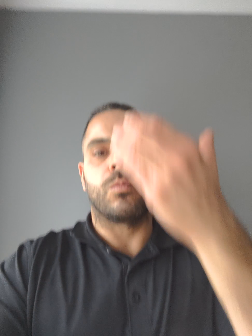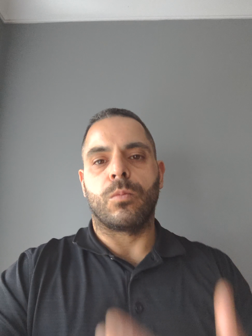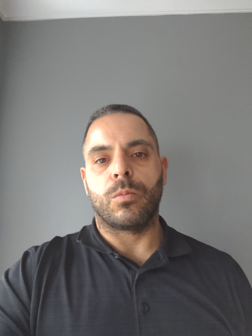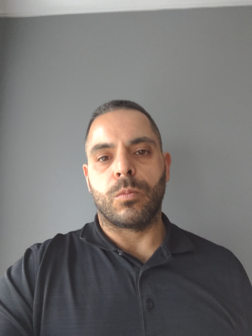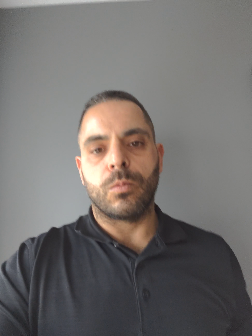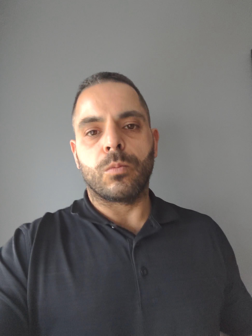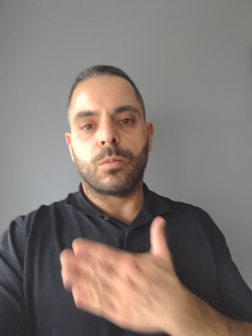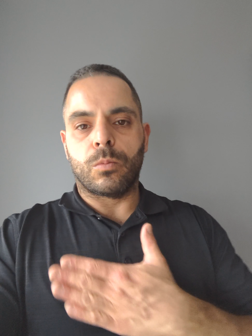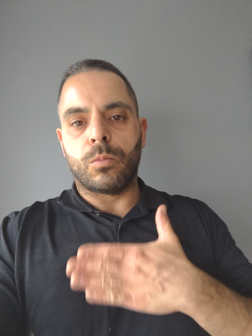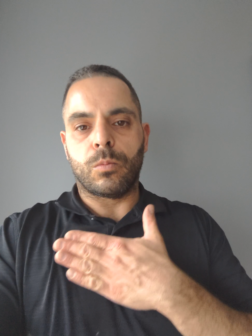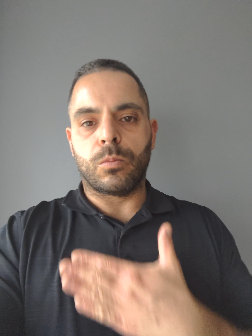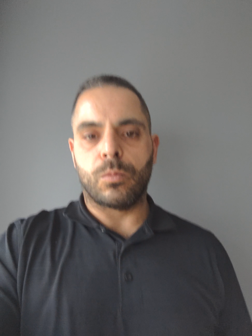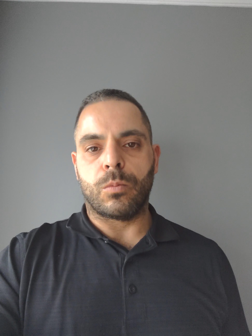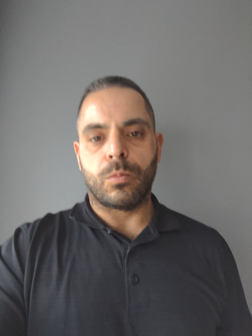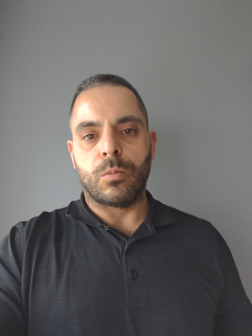please